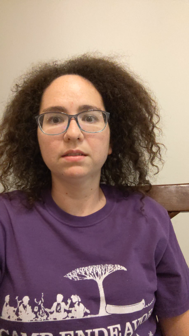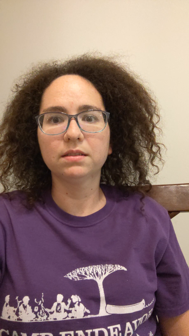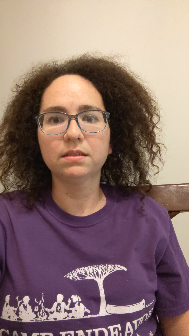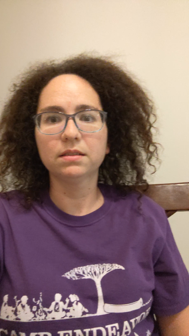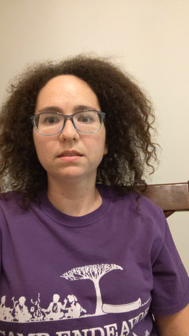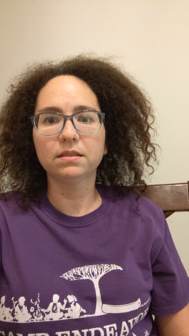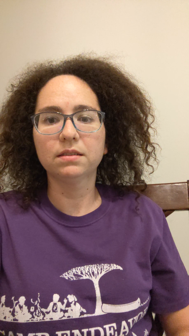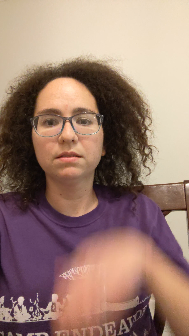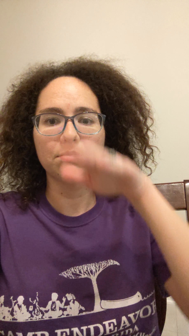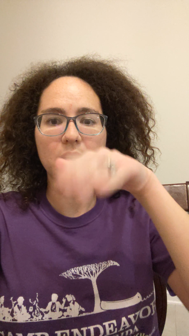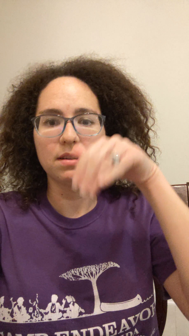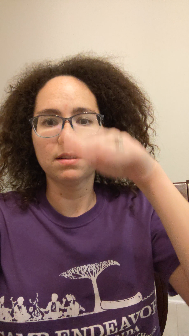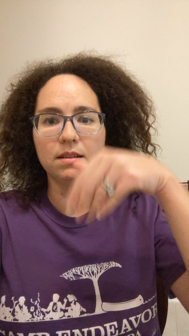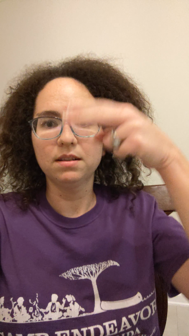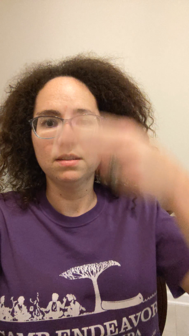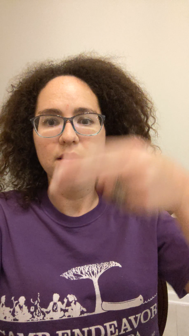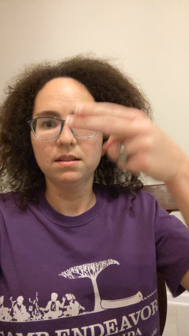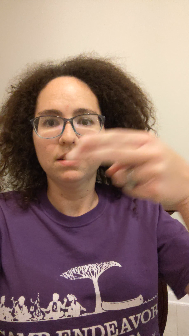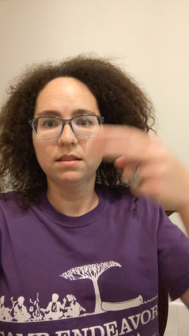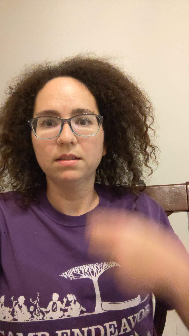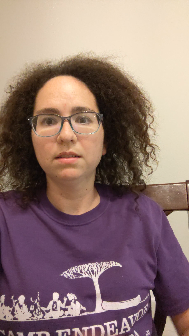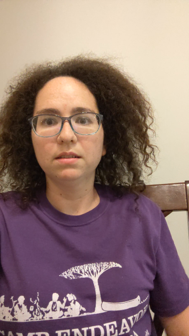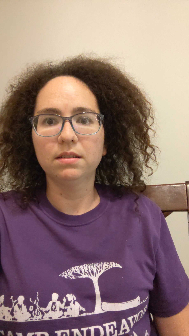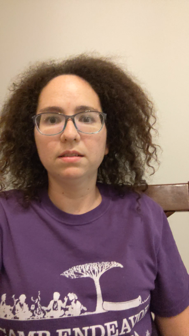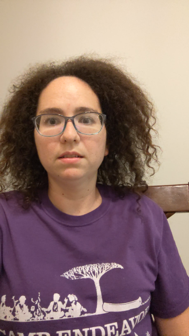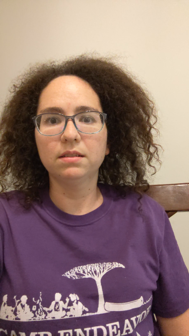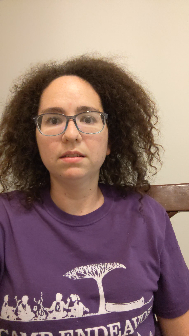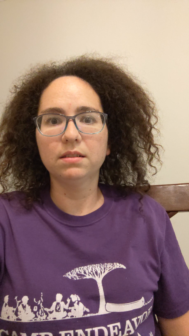pet's name